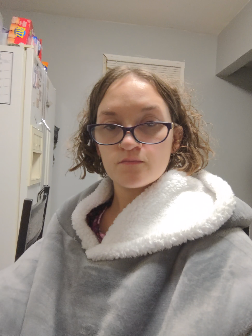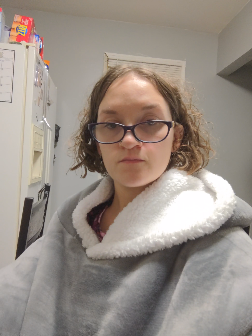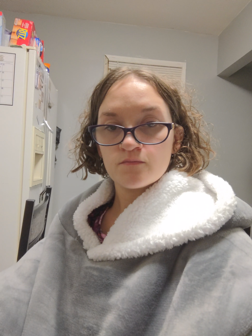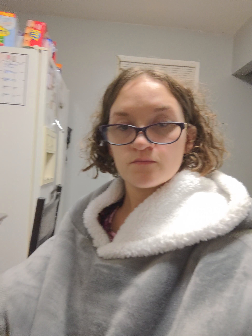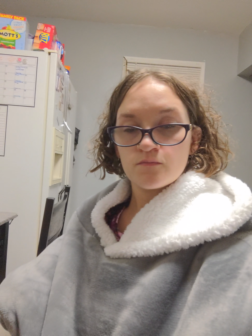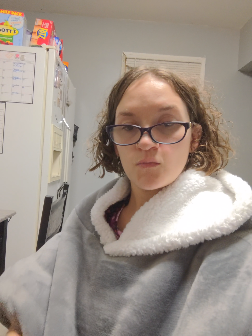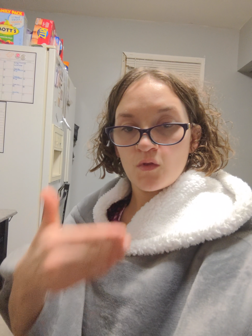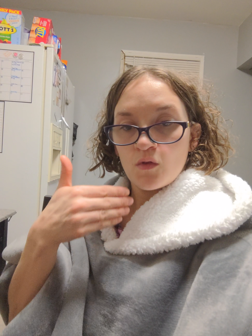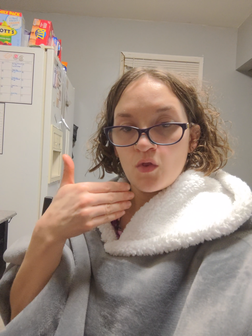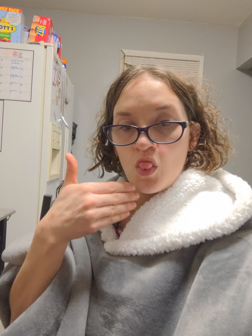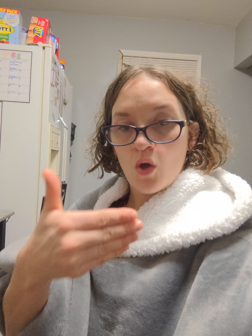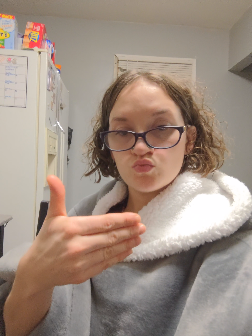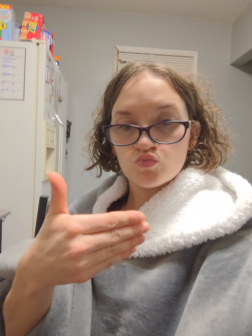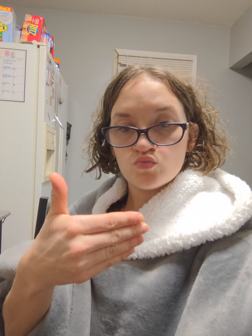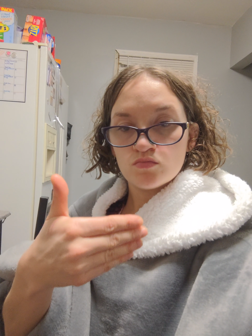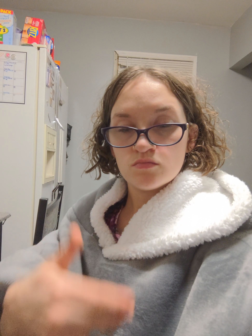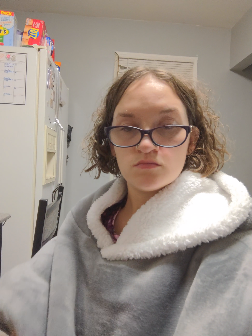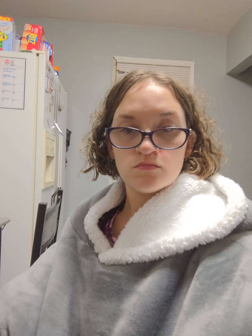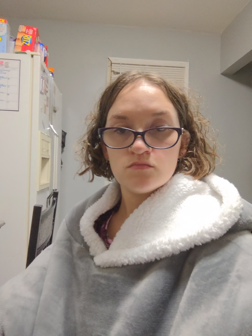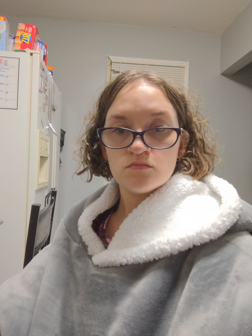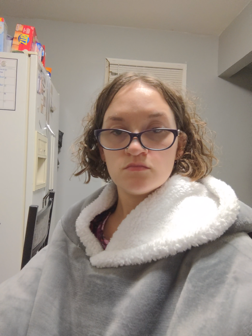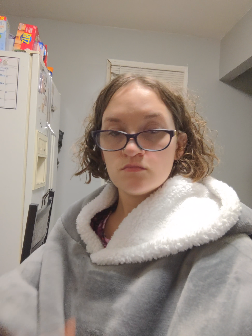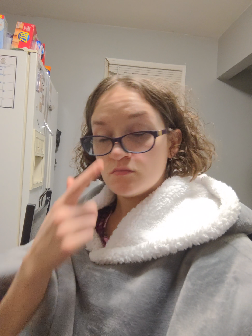close